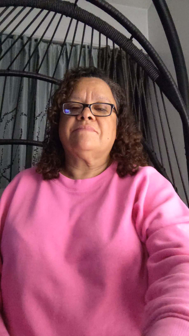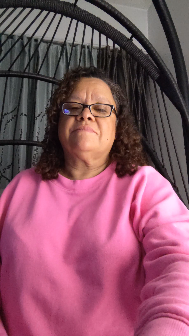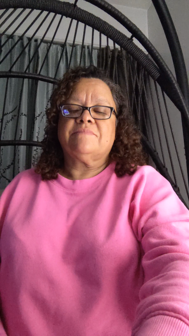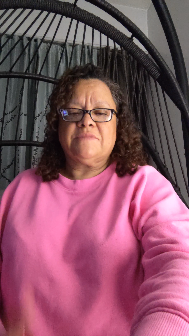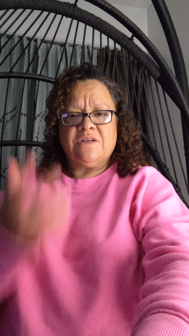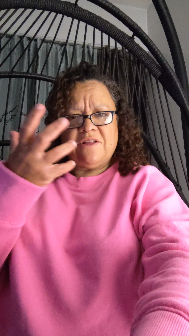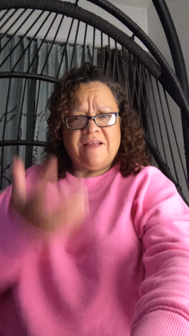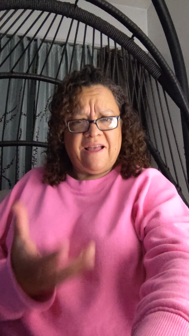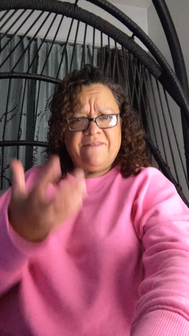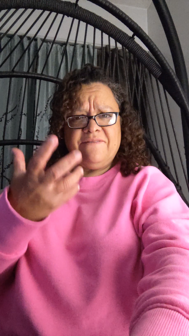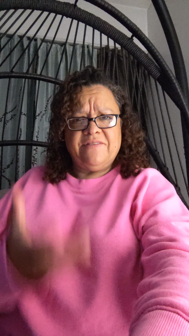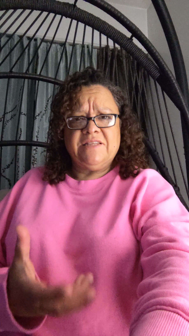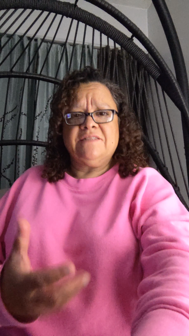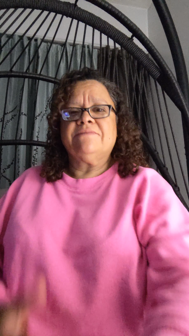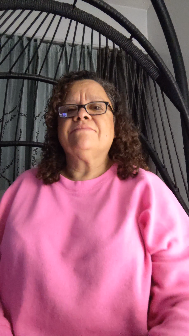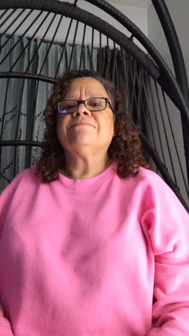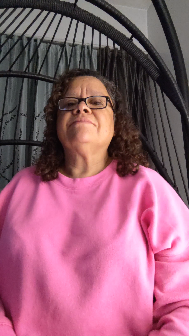heavy